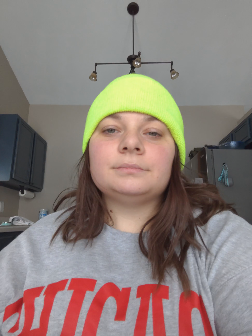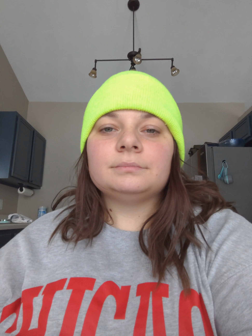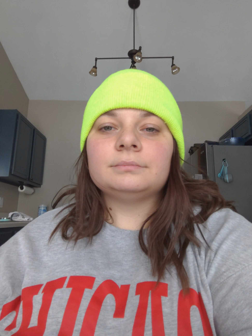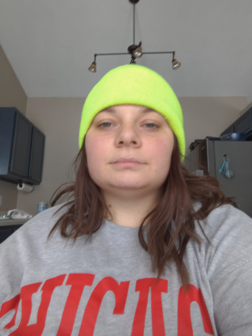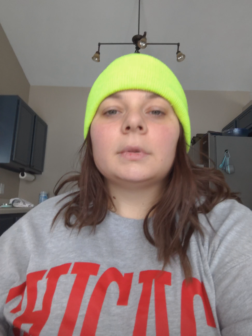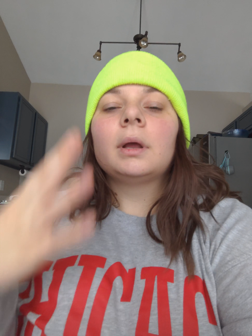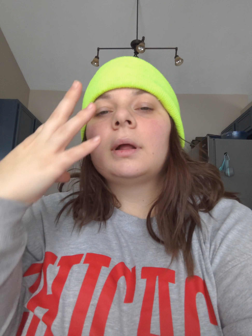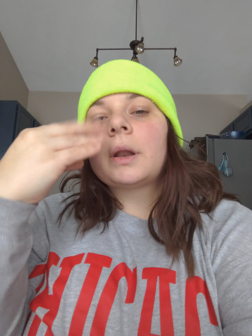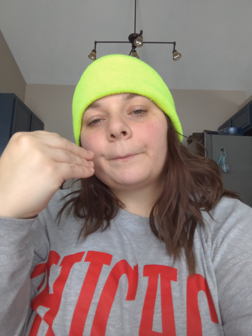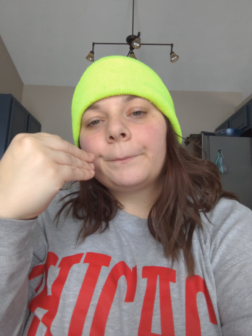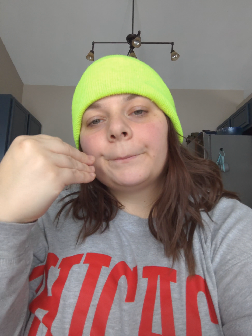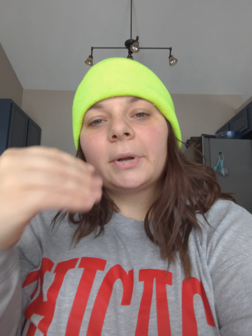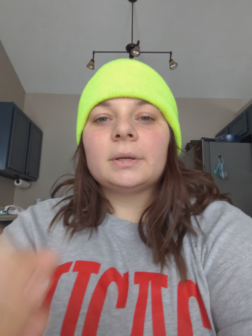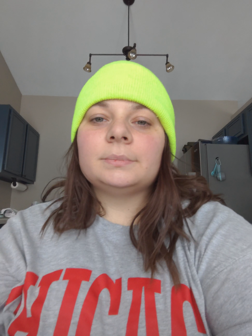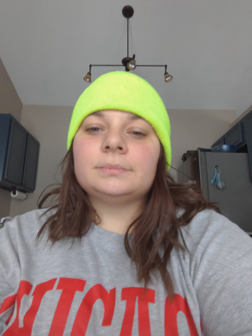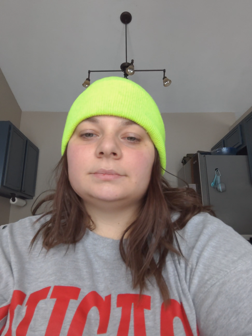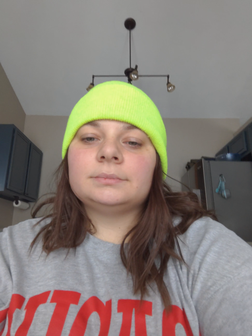nap